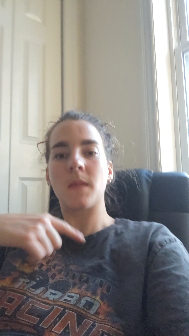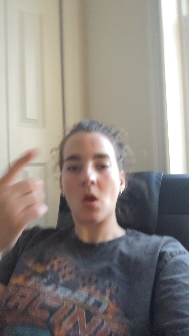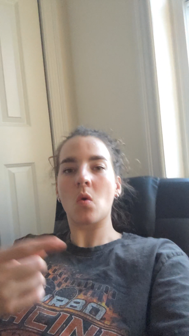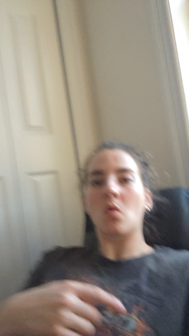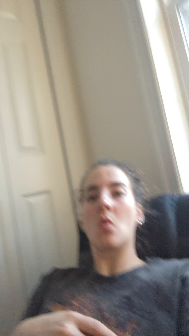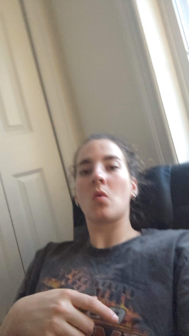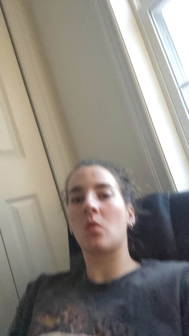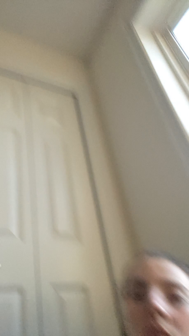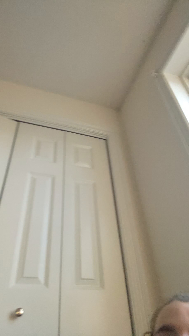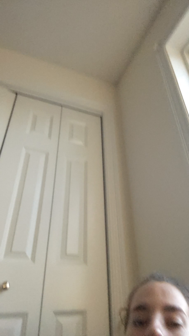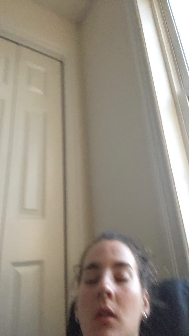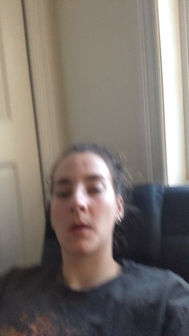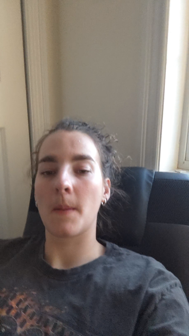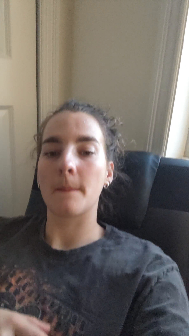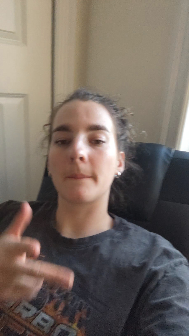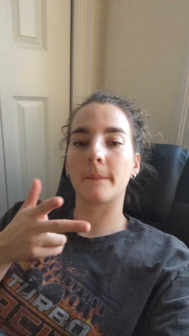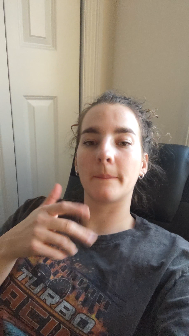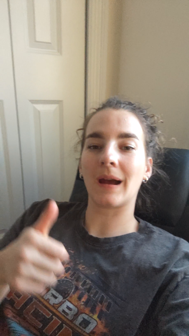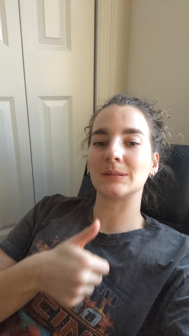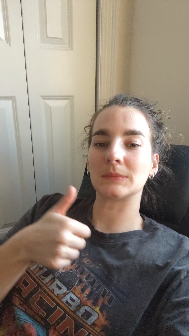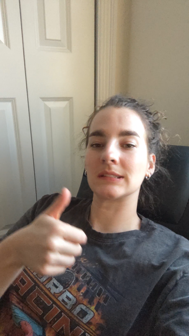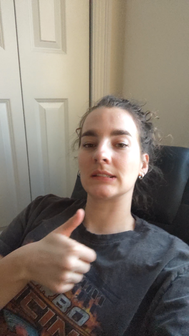basement